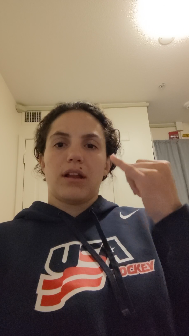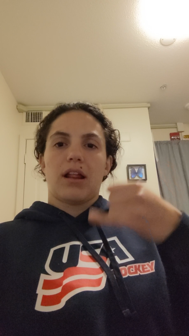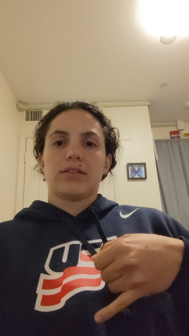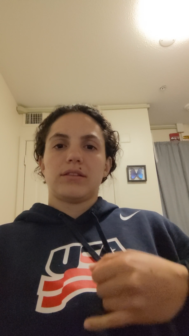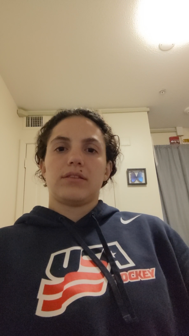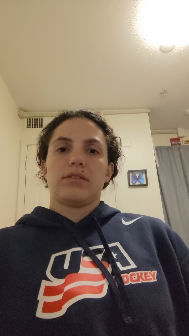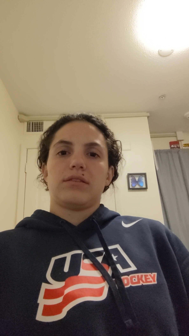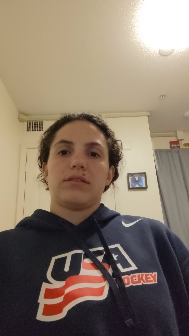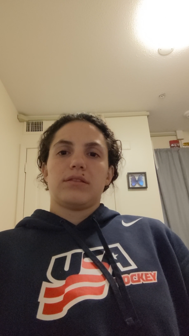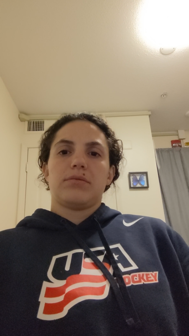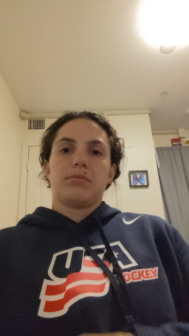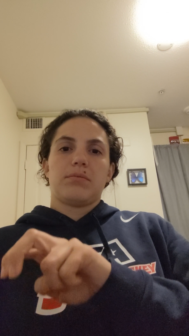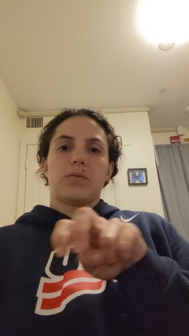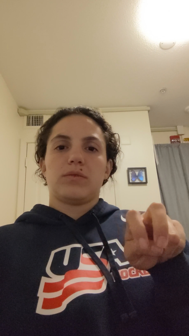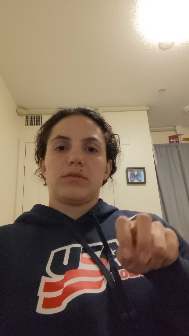porch